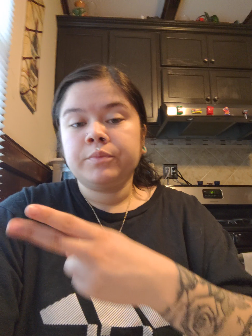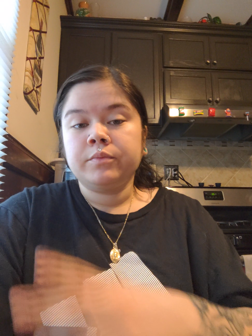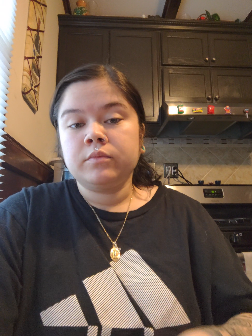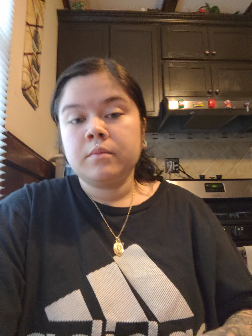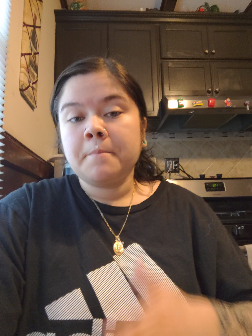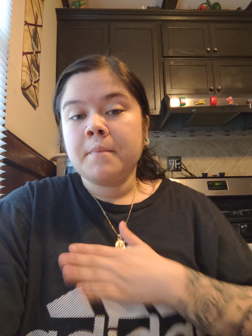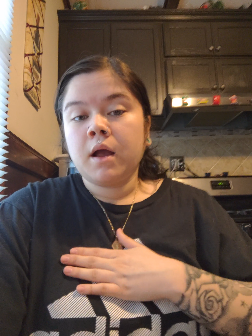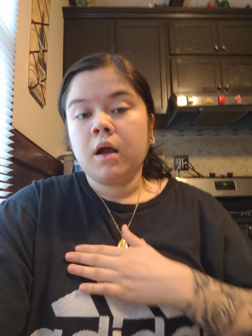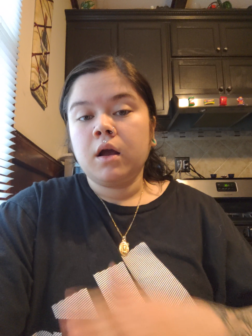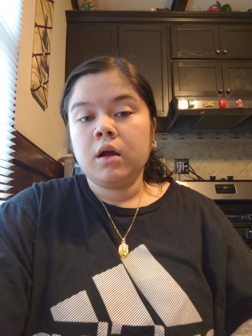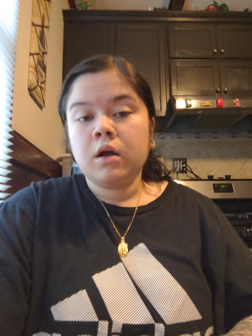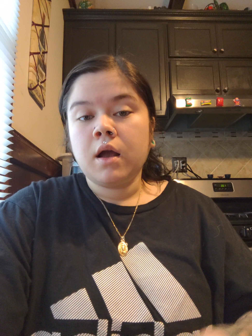my